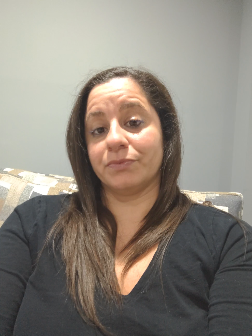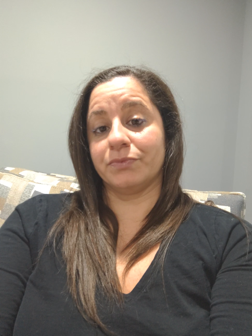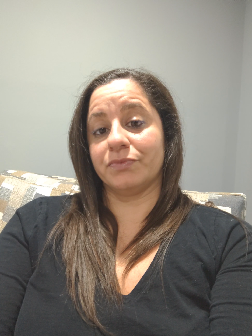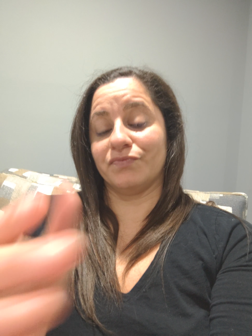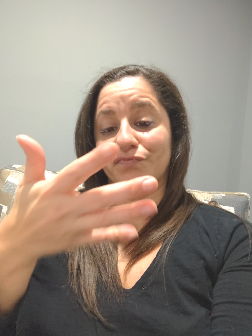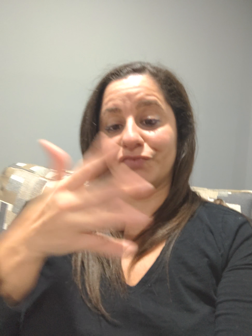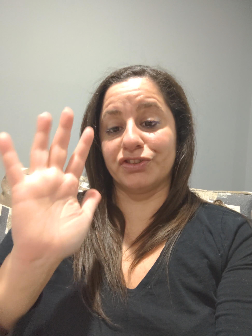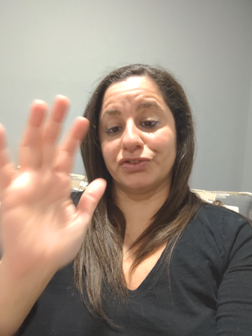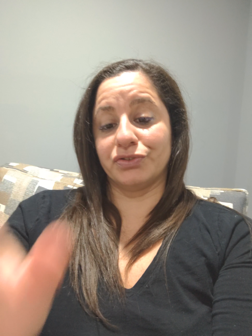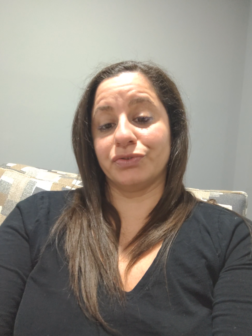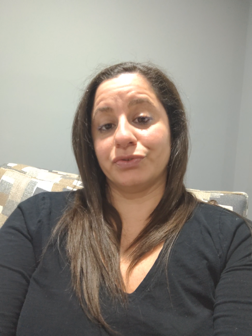finish